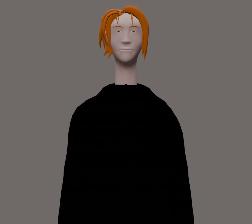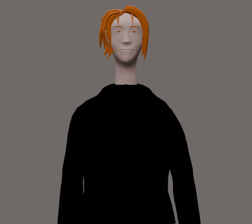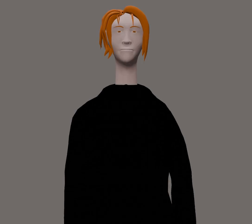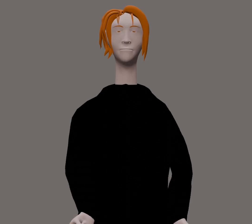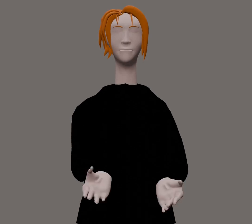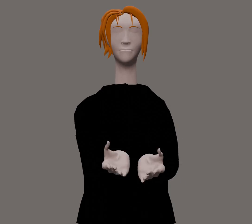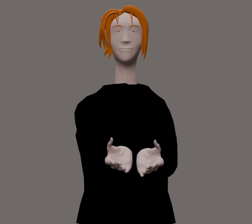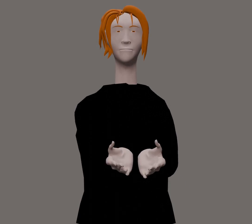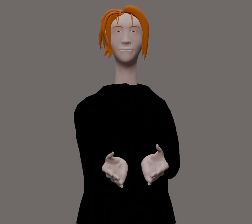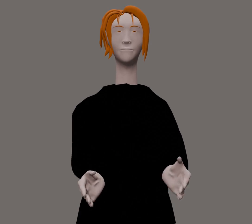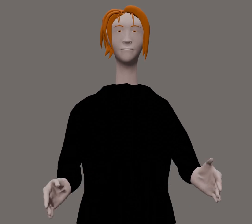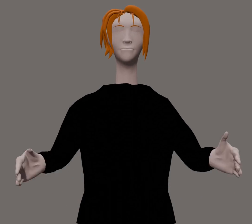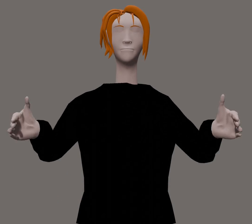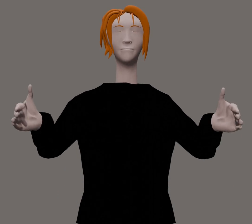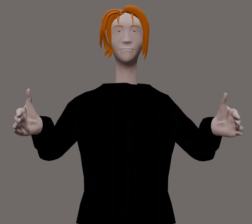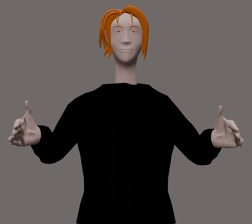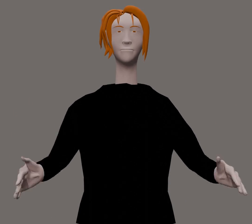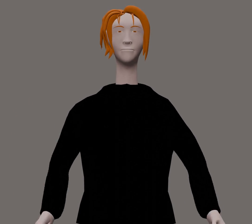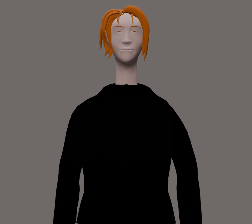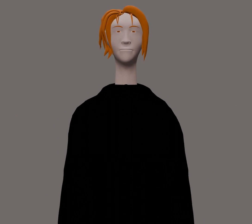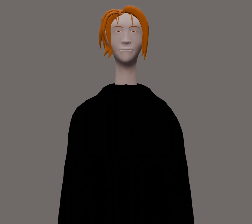Bowl